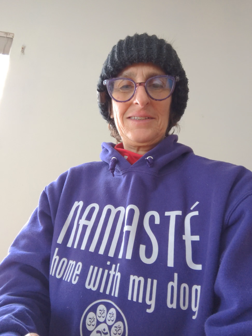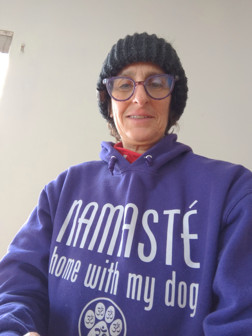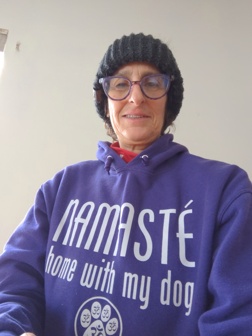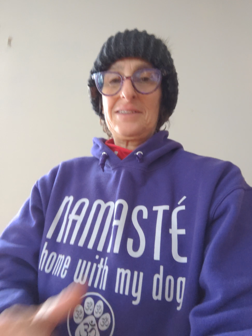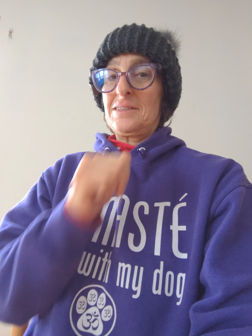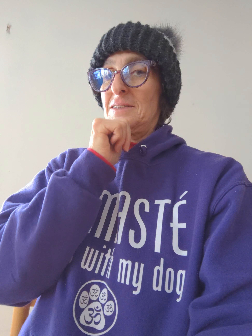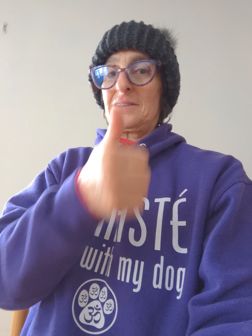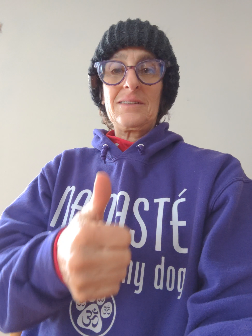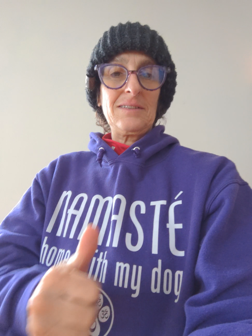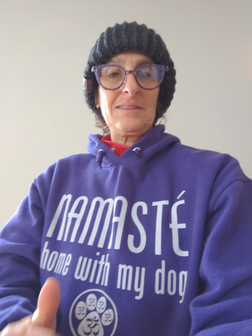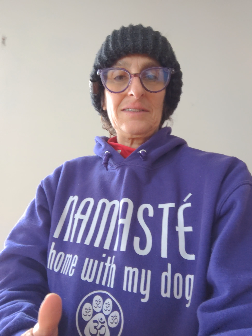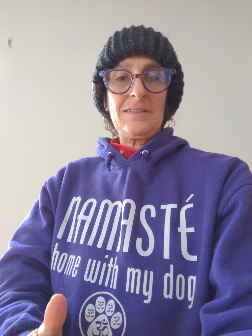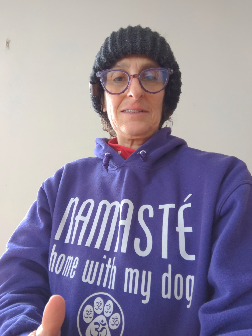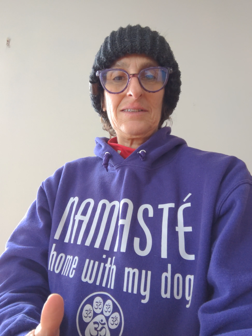not